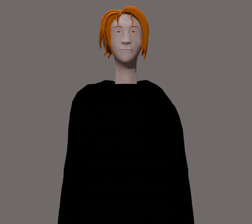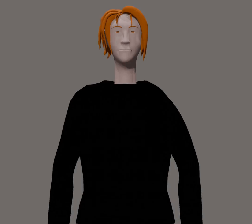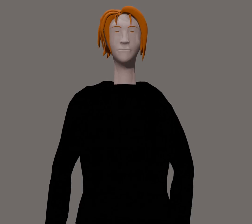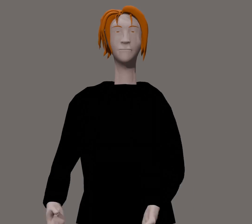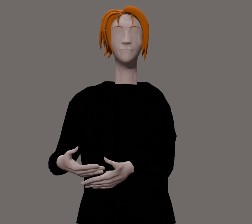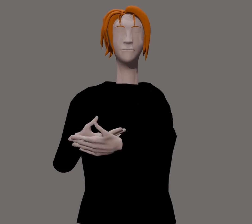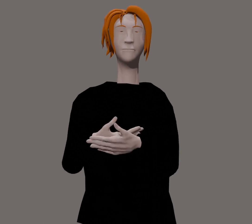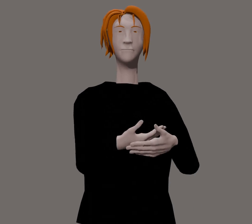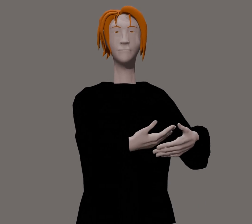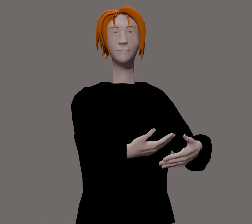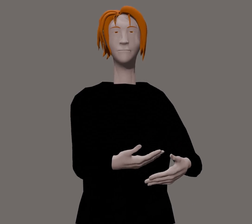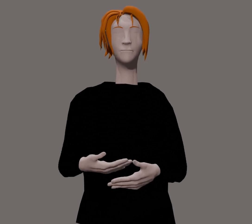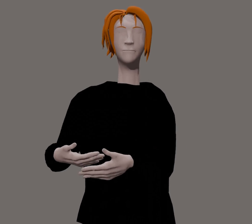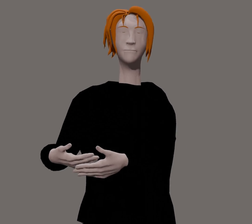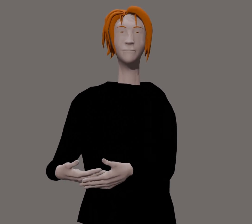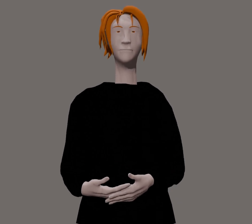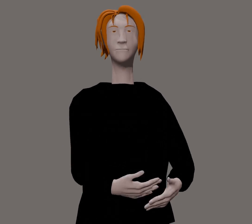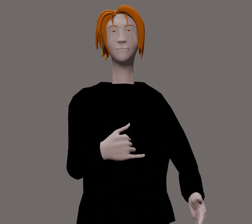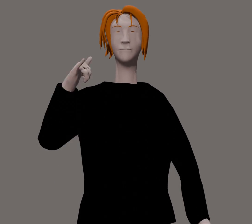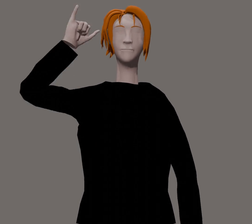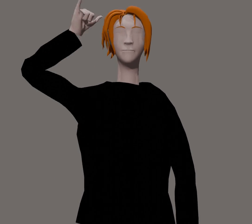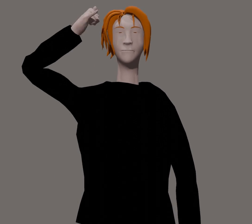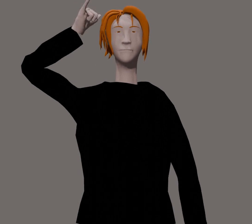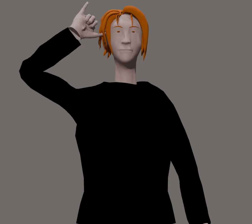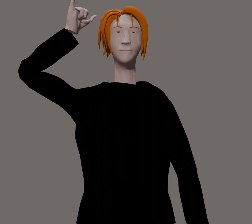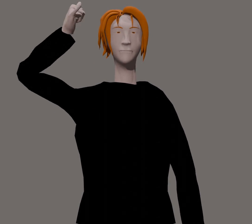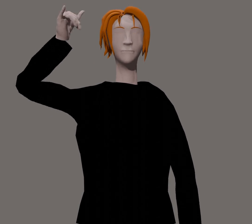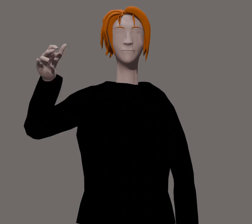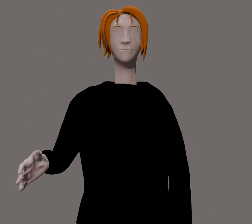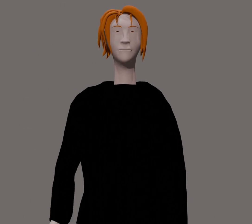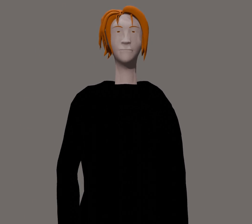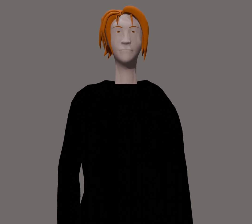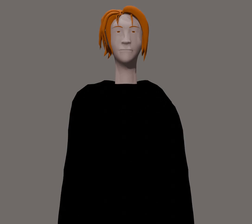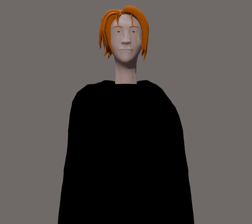Calf